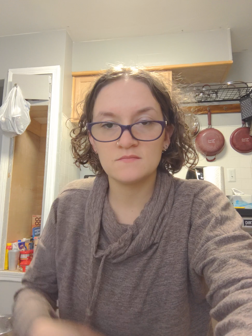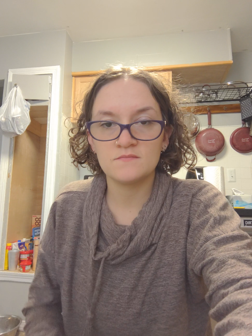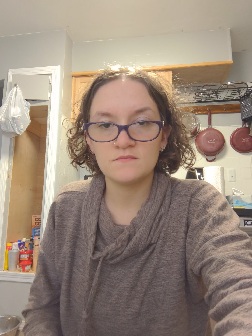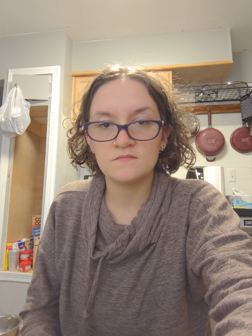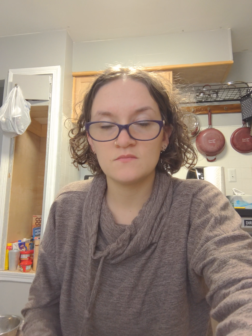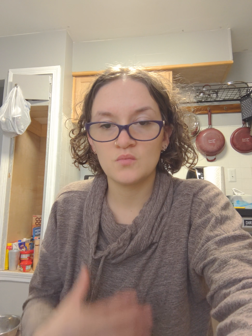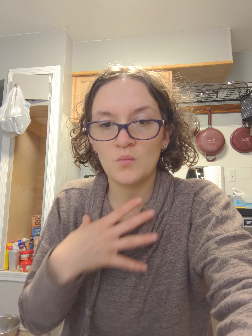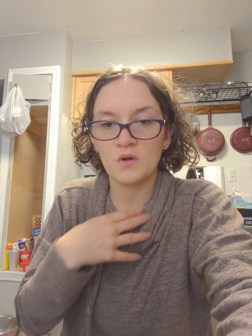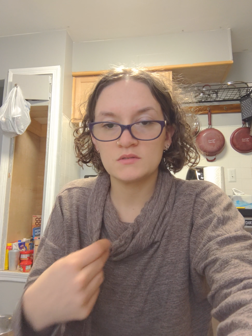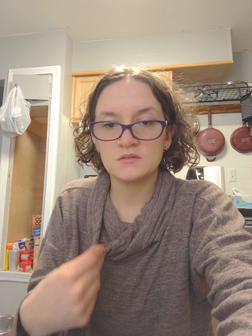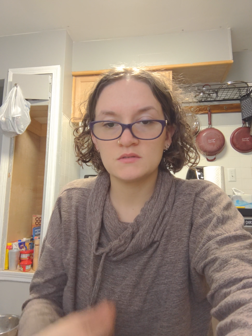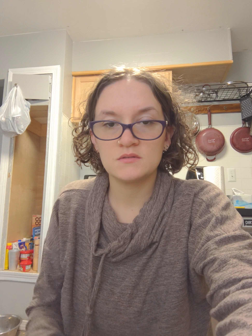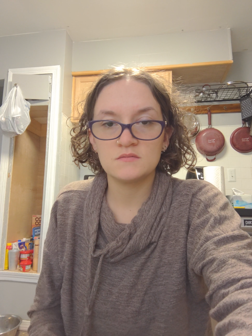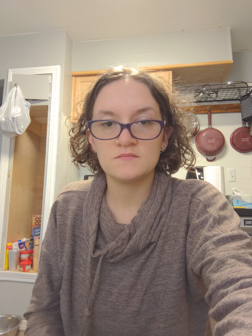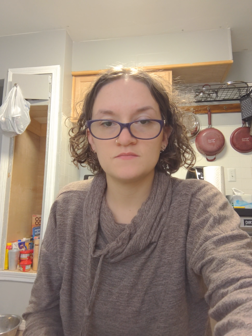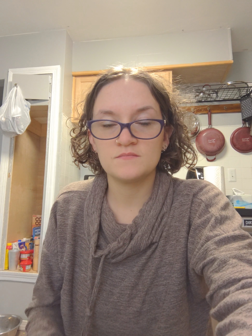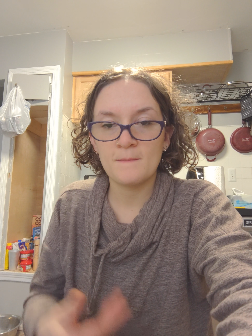white